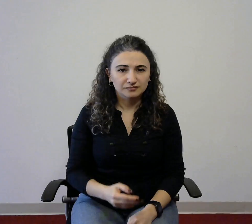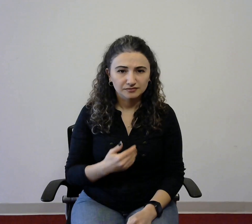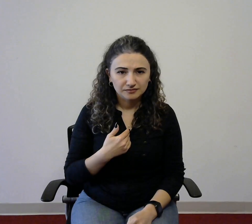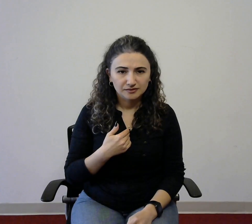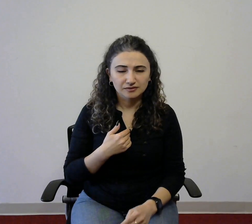mən